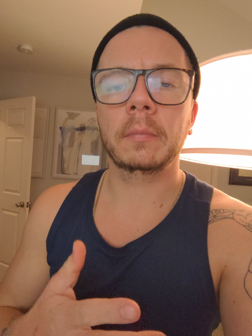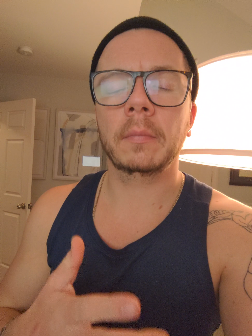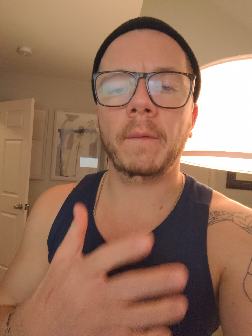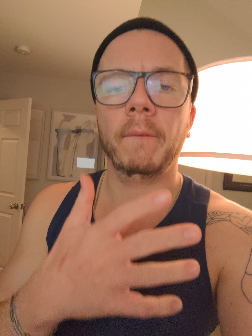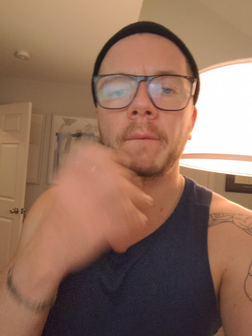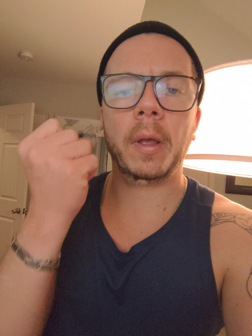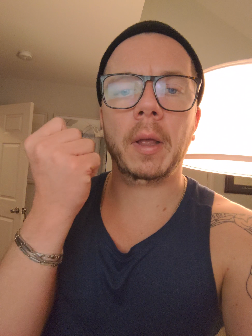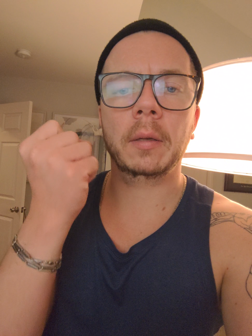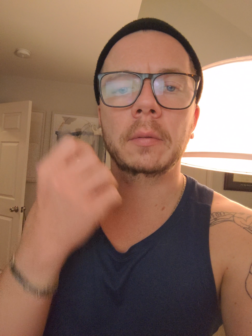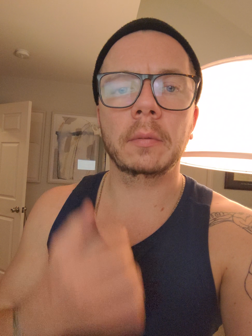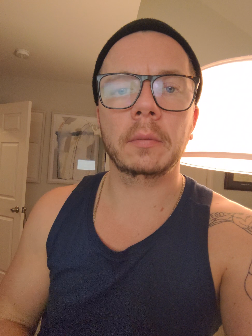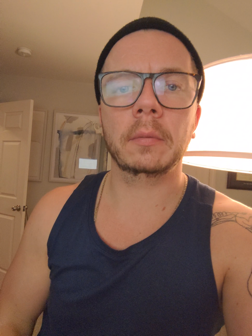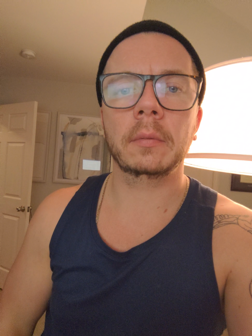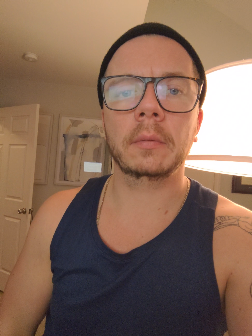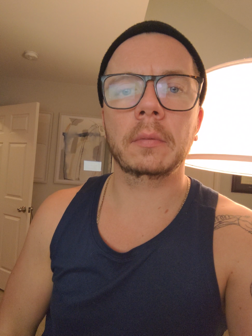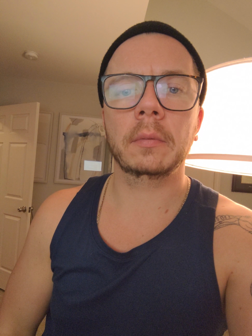fast